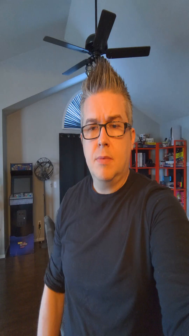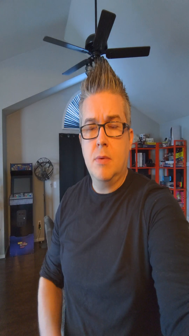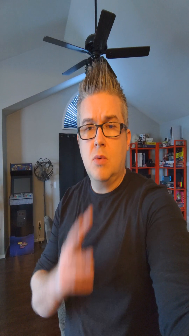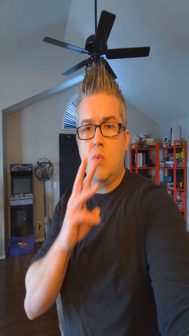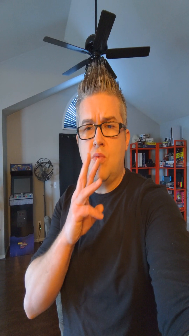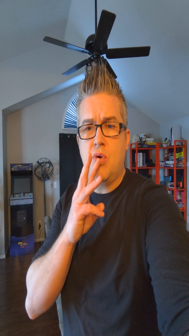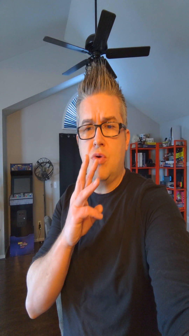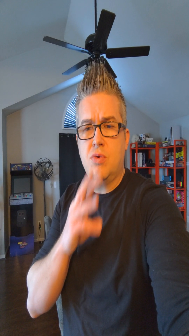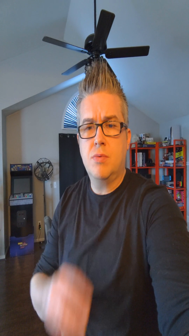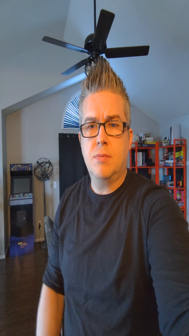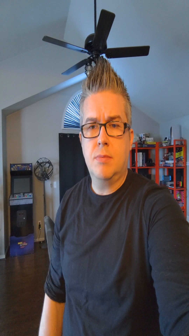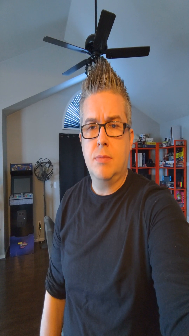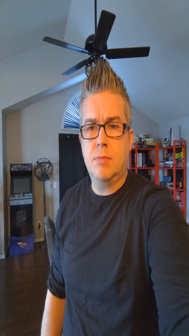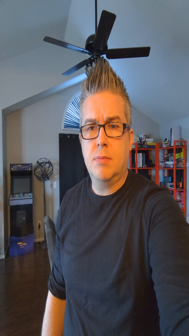water